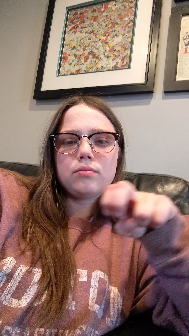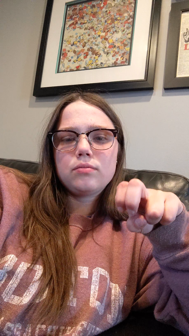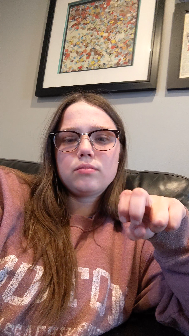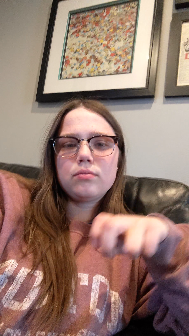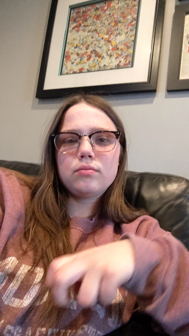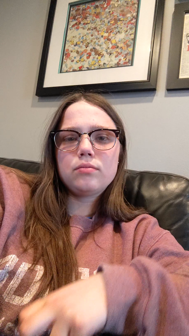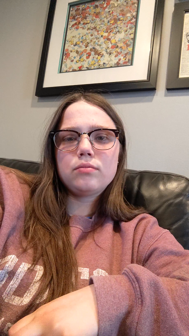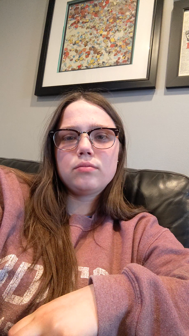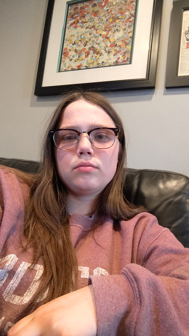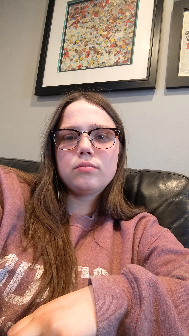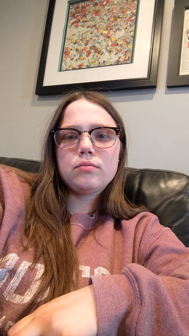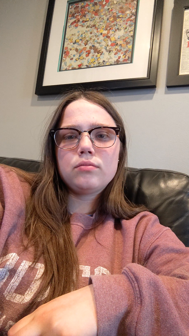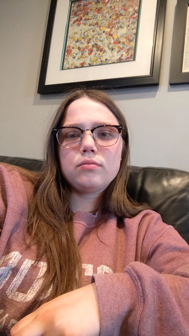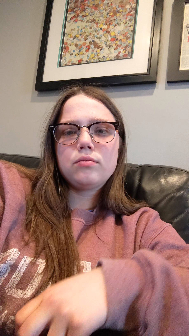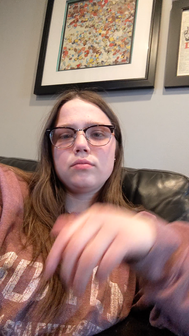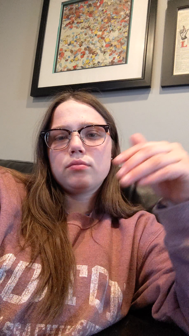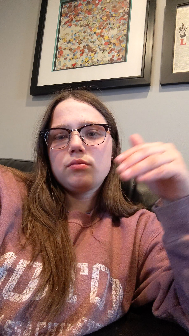night night